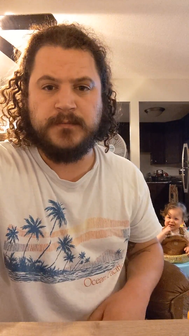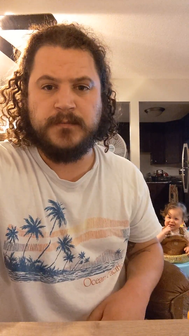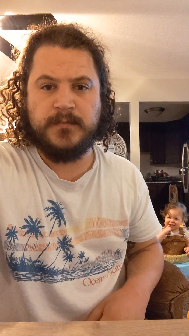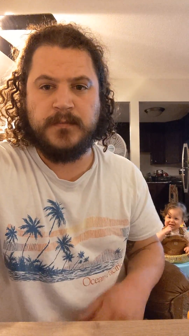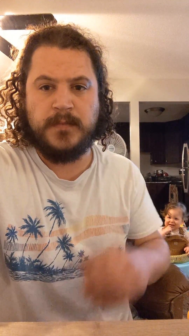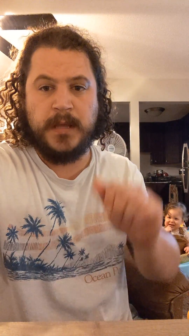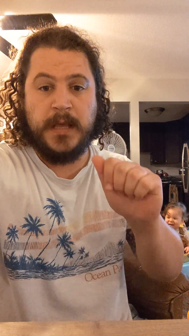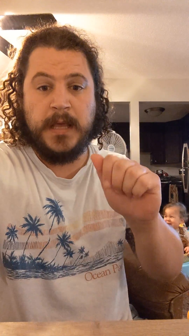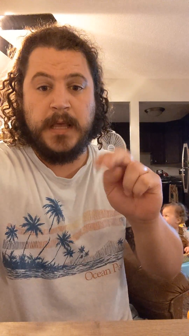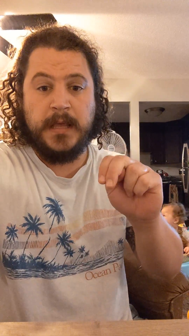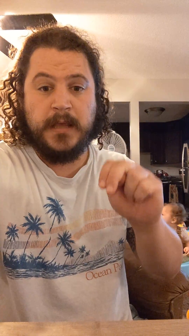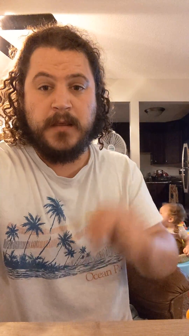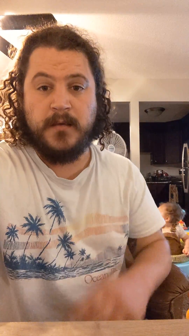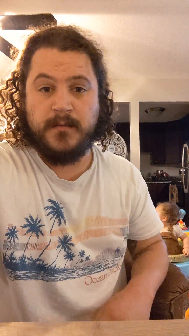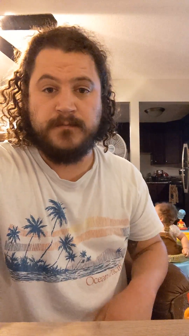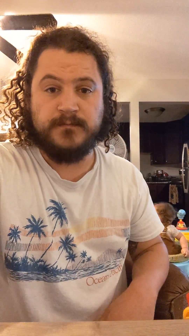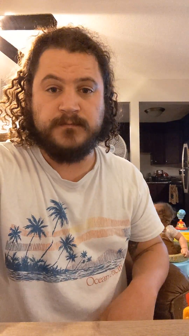an